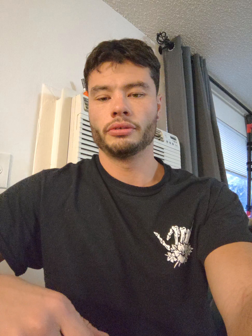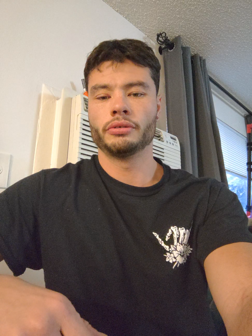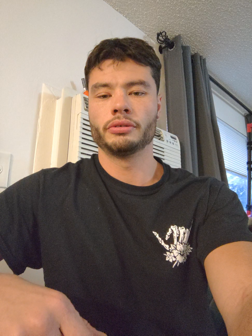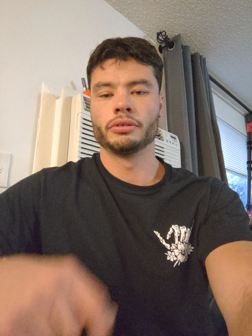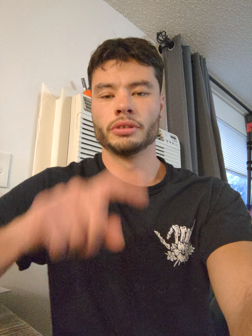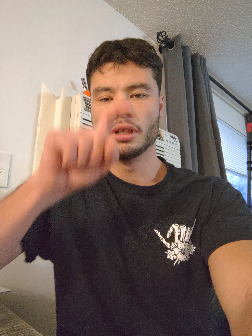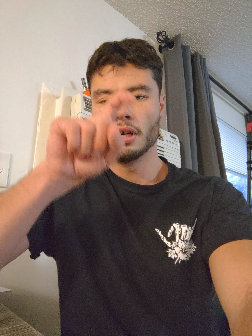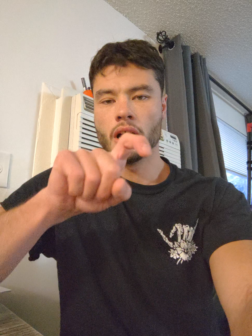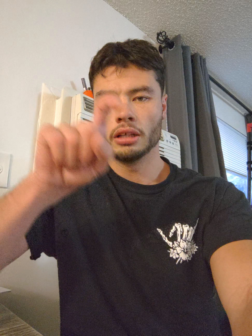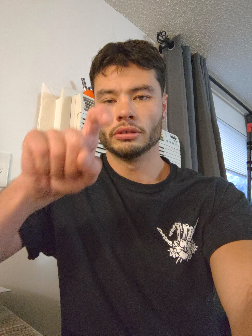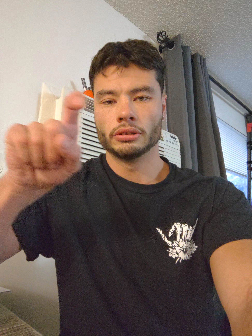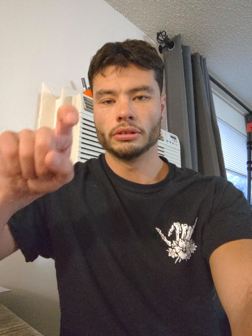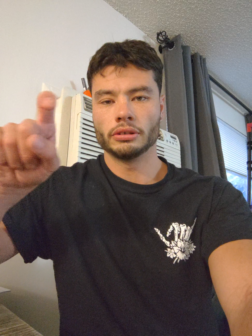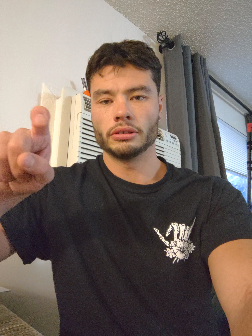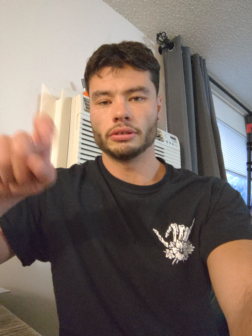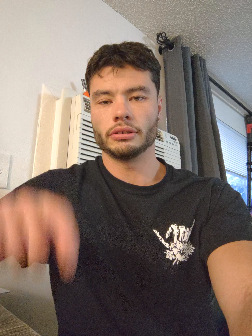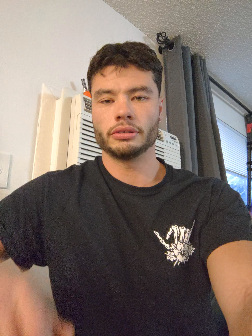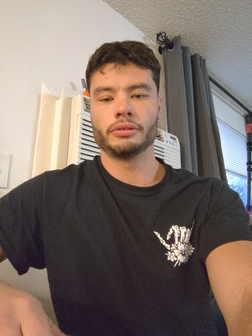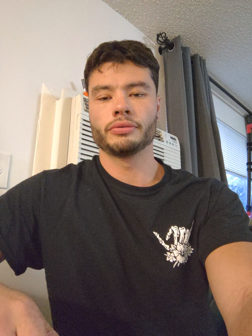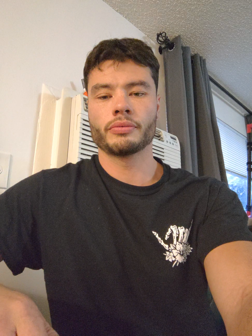closet